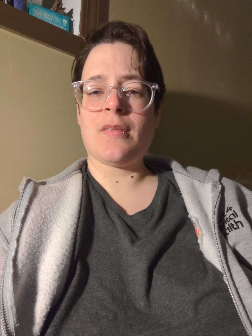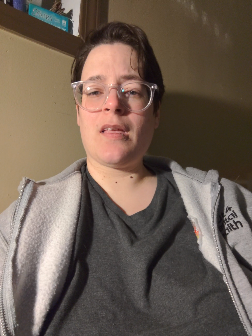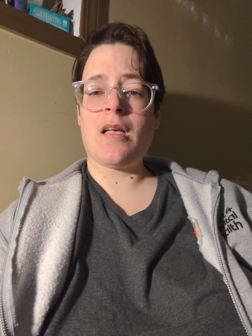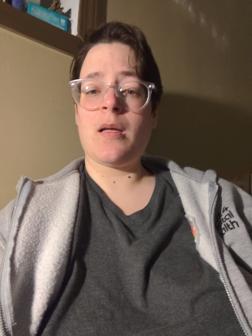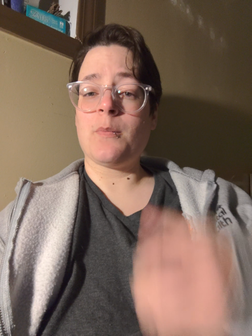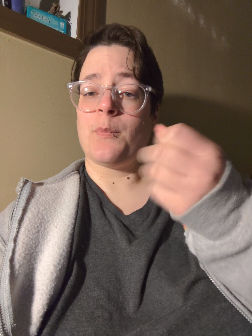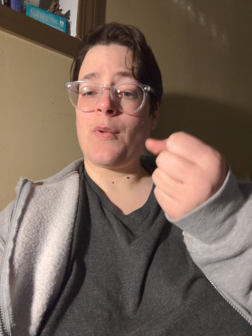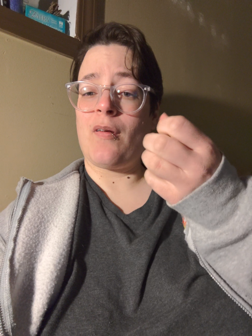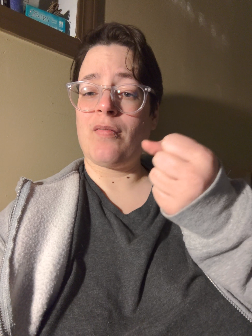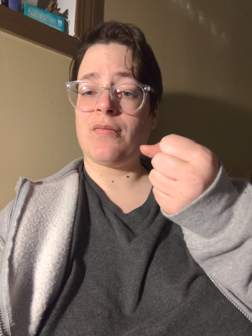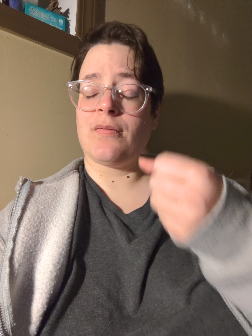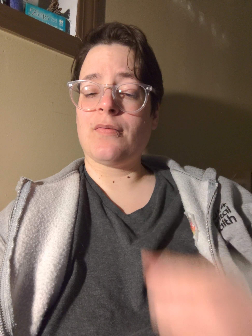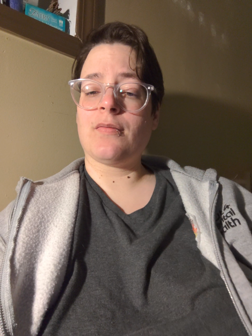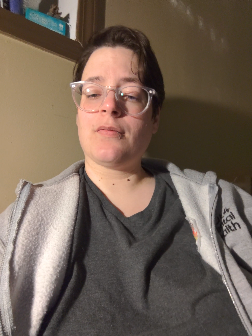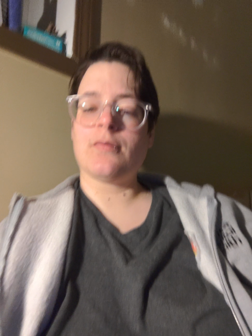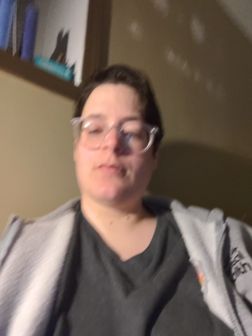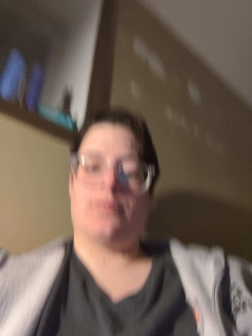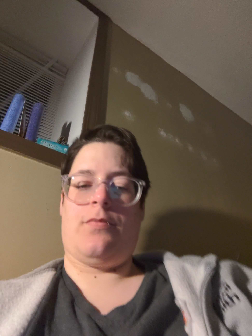milk